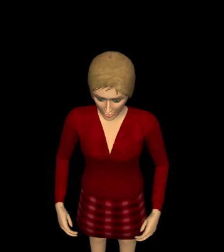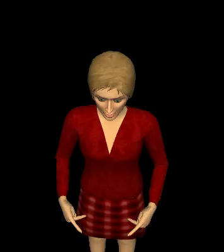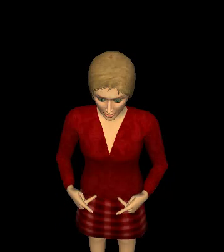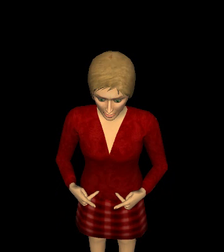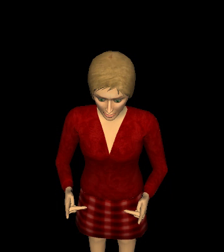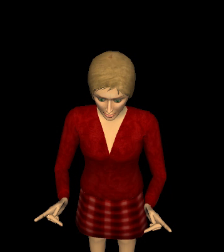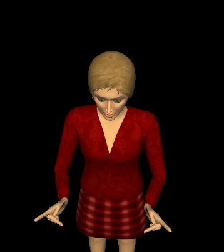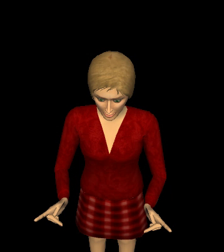إعلان عام